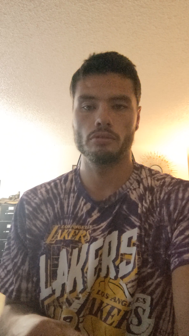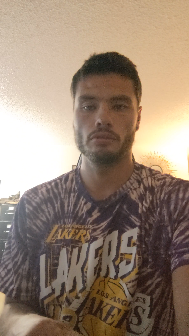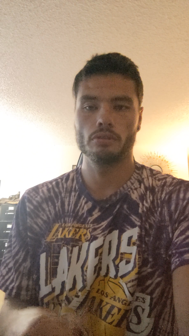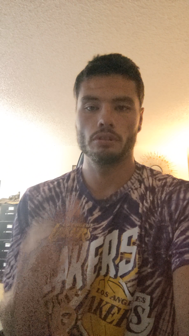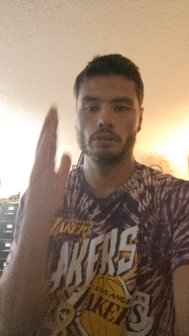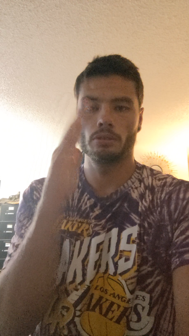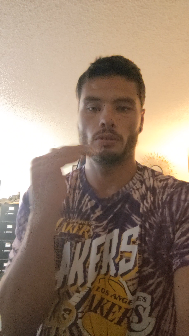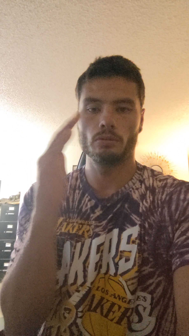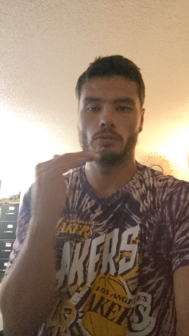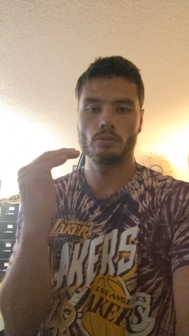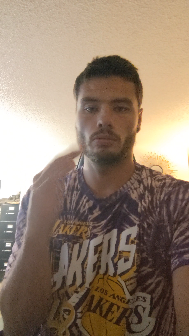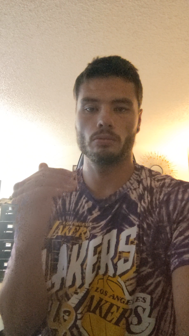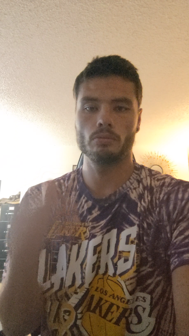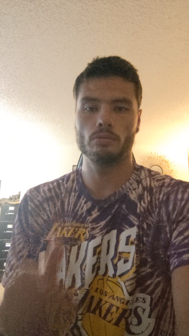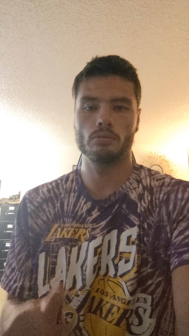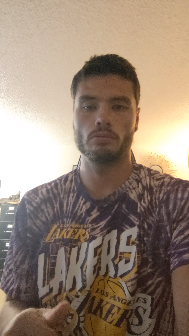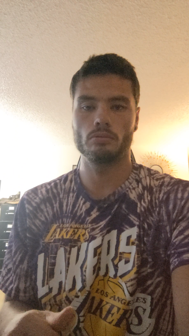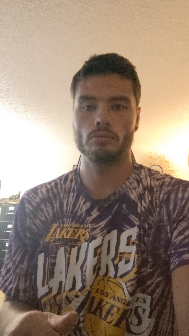downtown